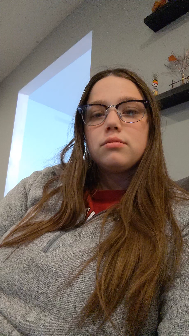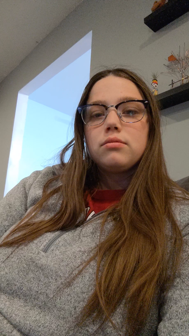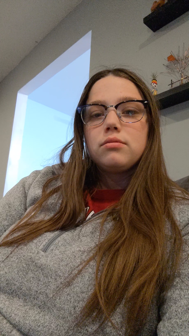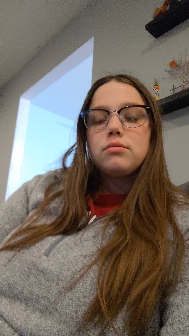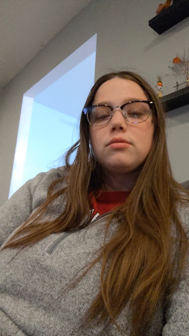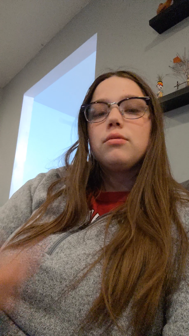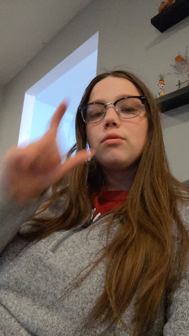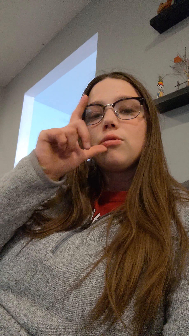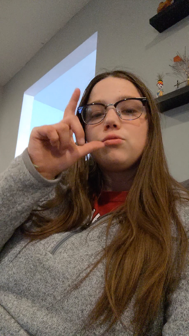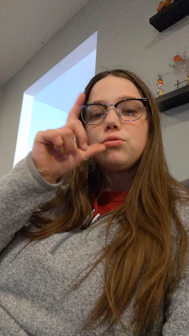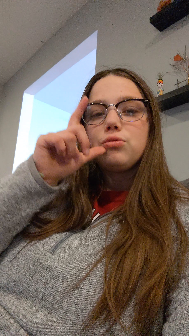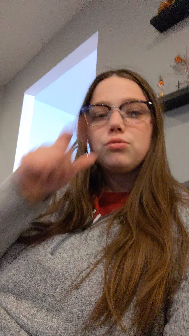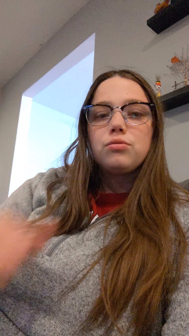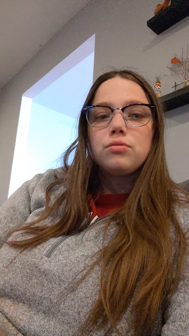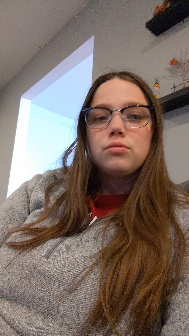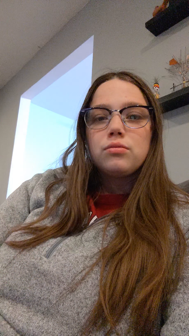lunch